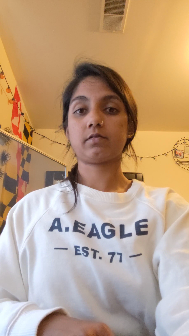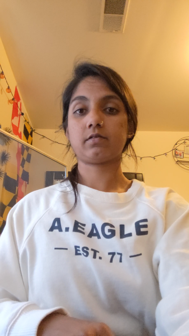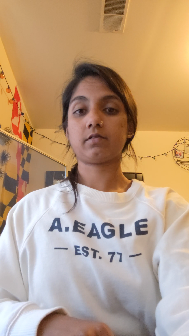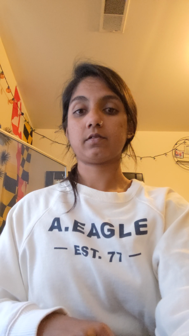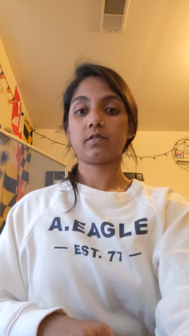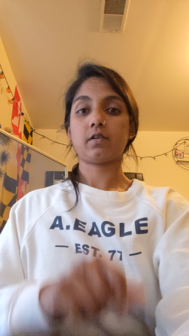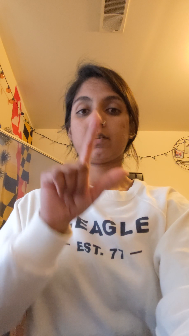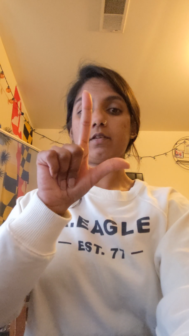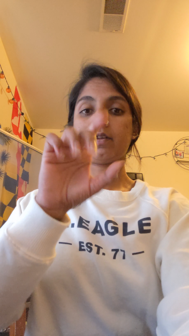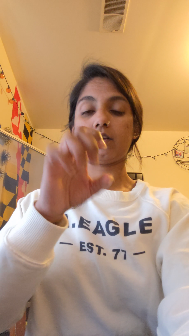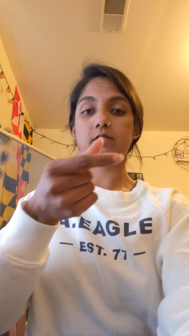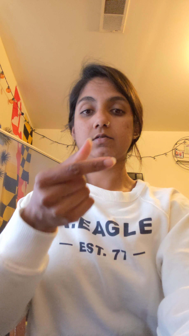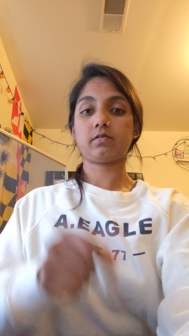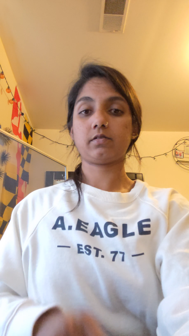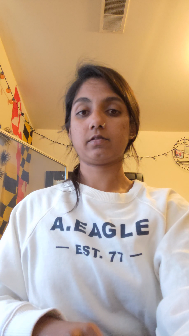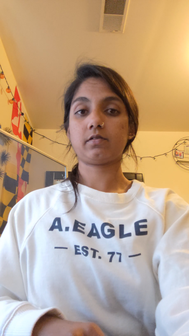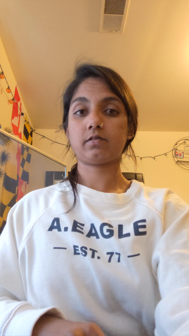leg